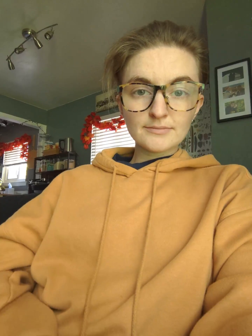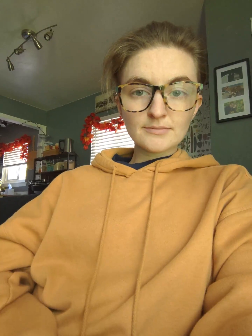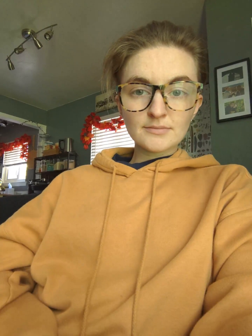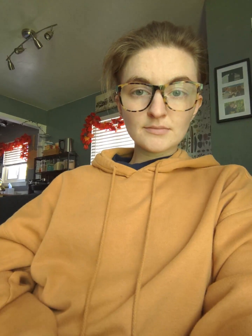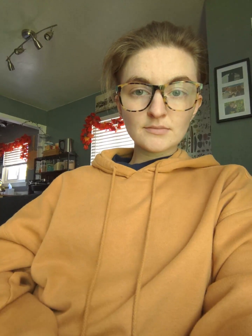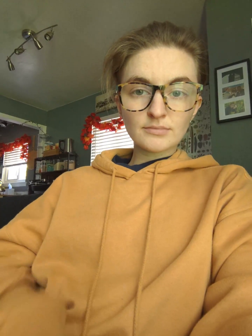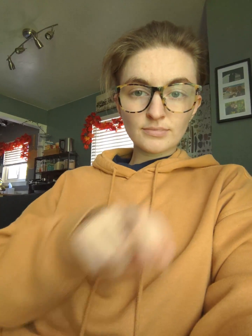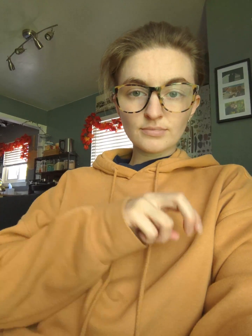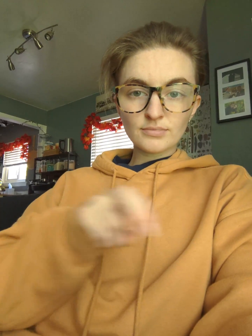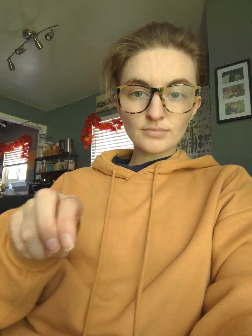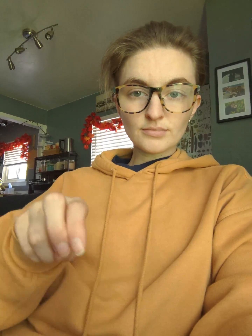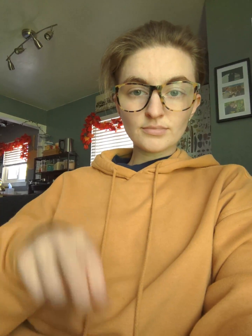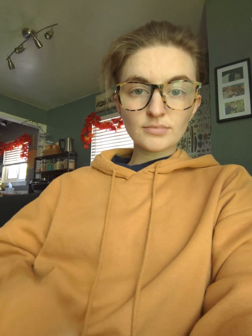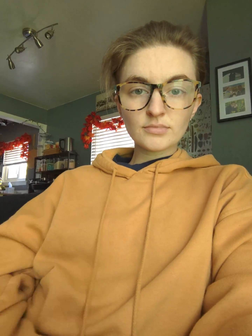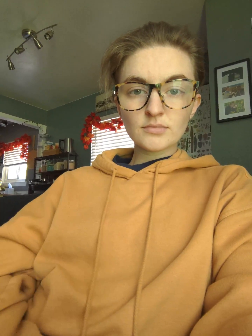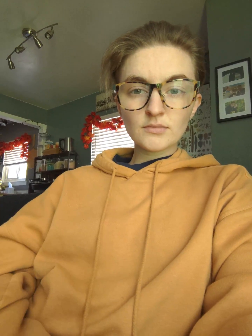bench